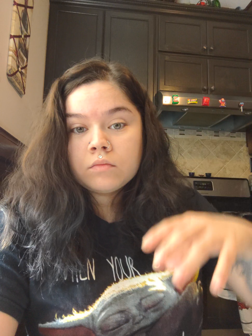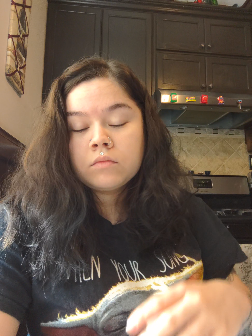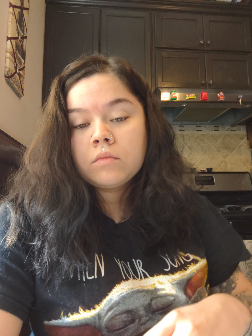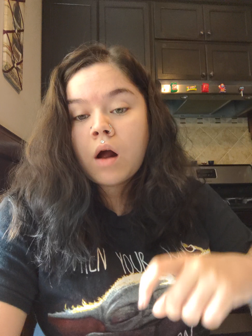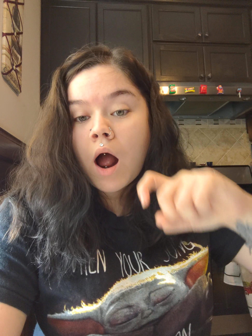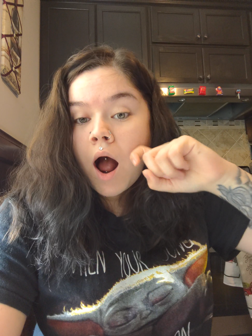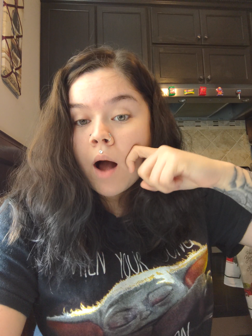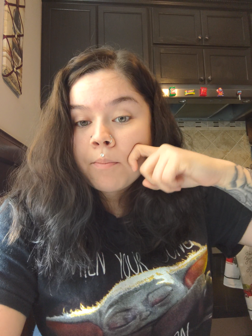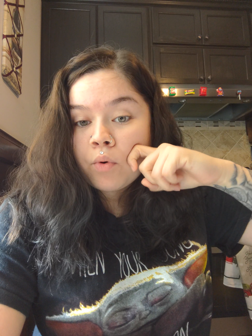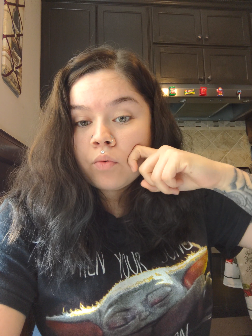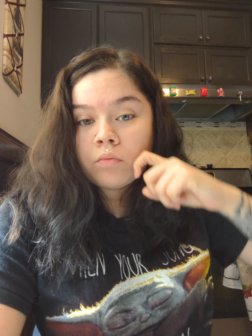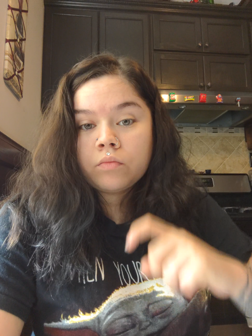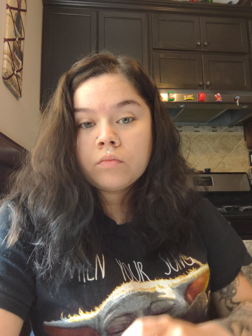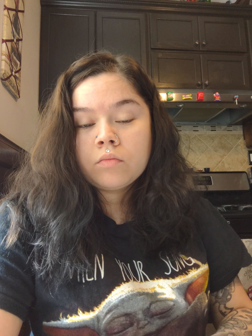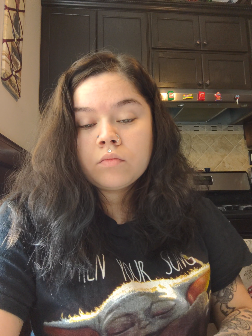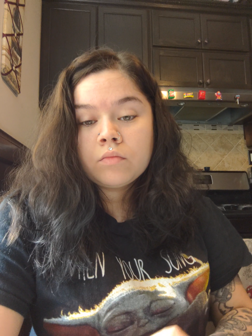apple